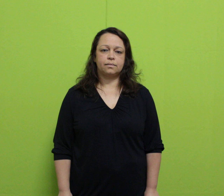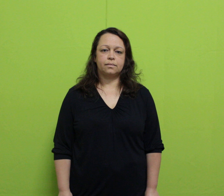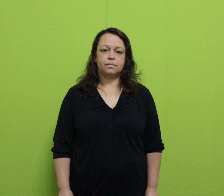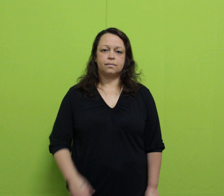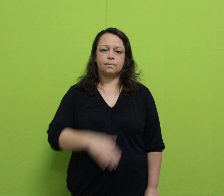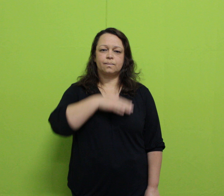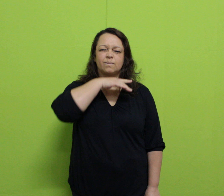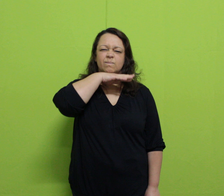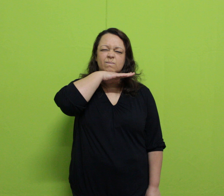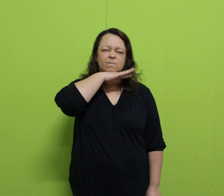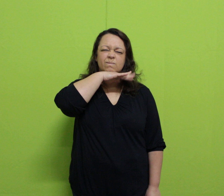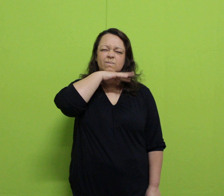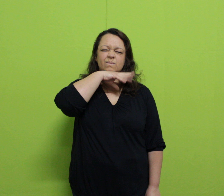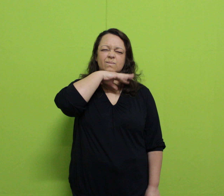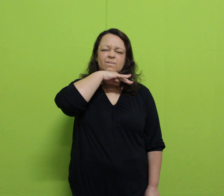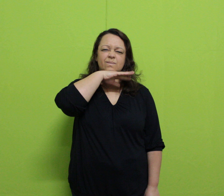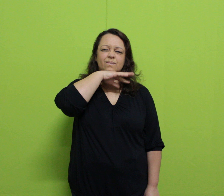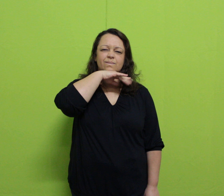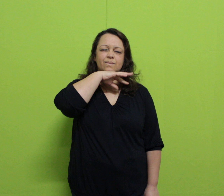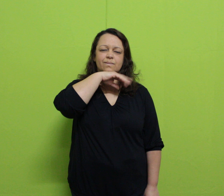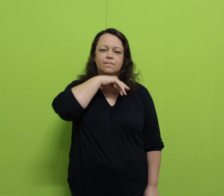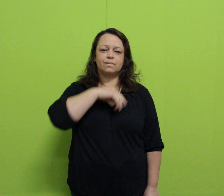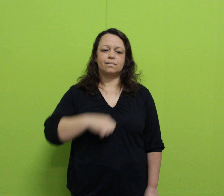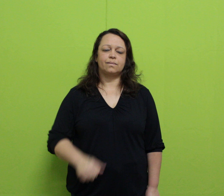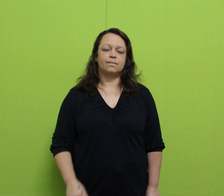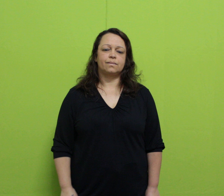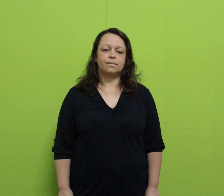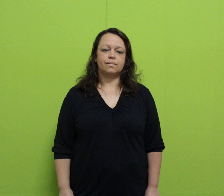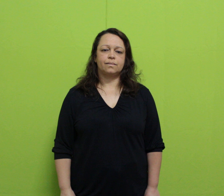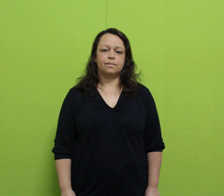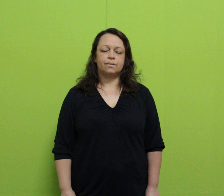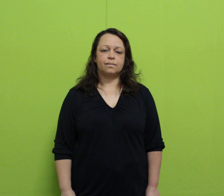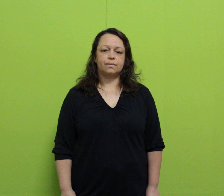ruim